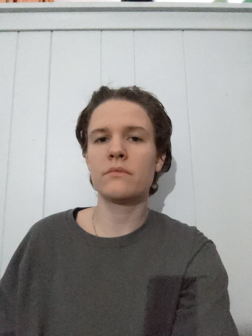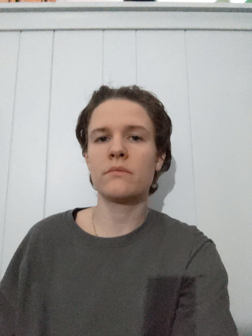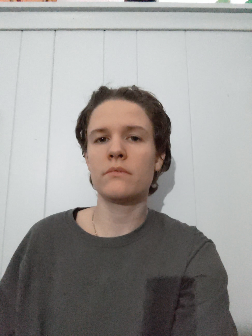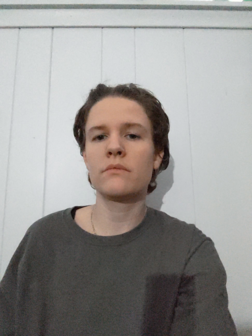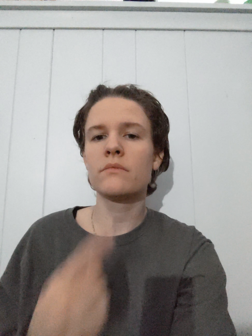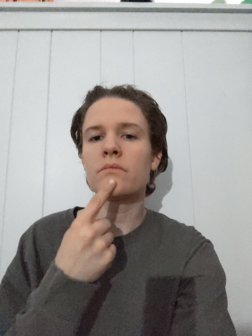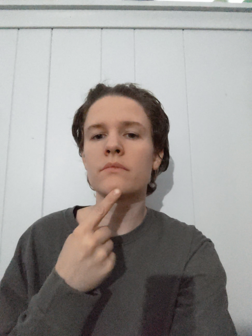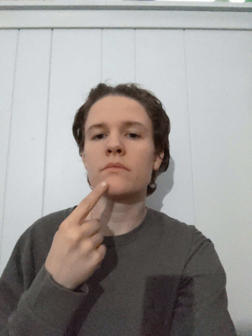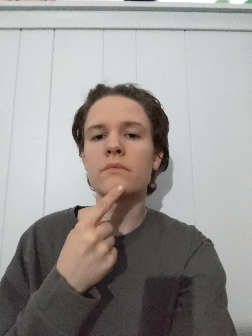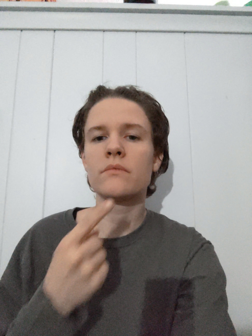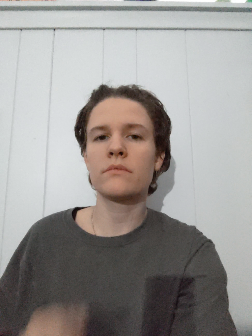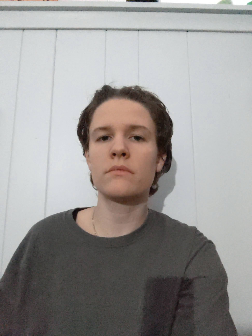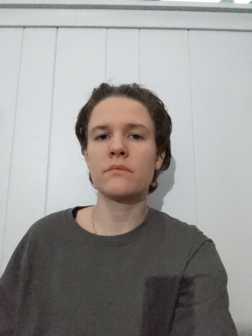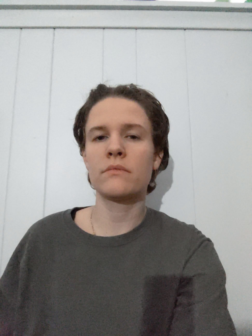chin